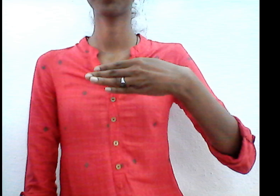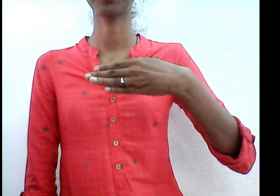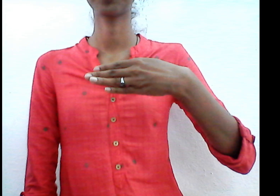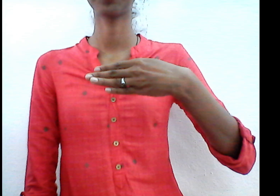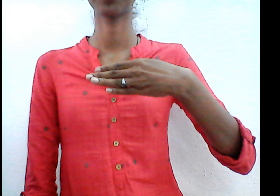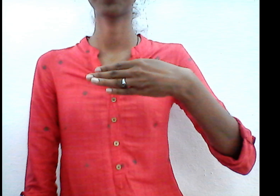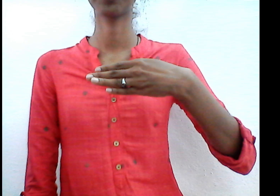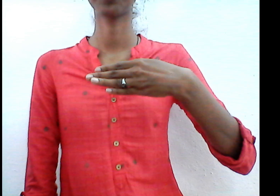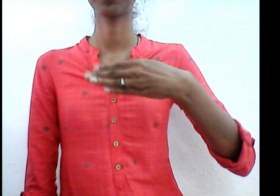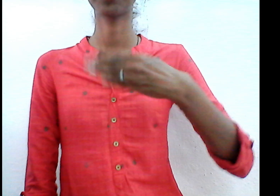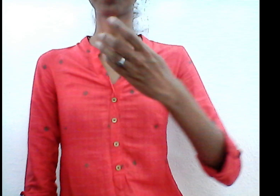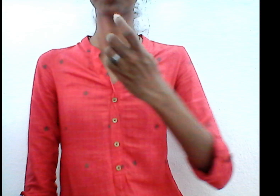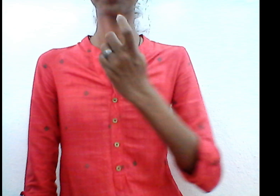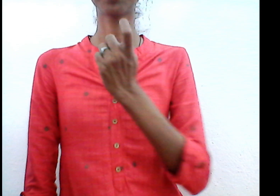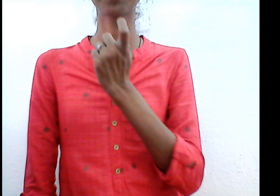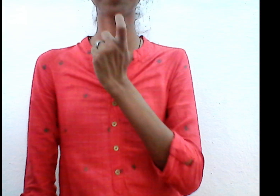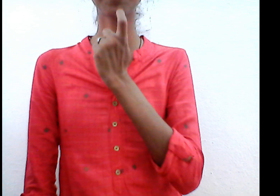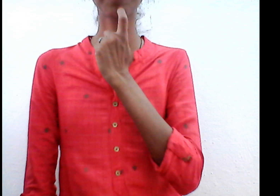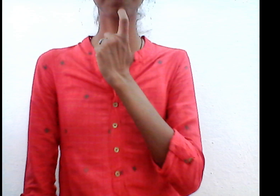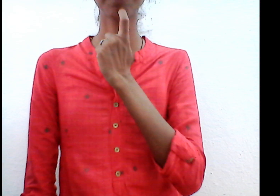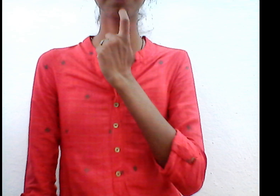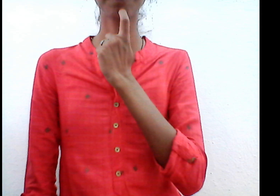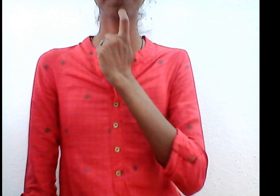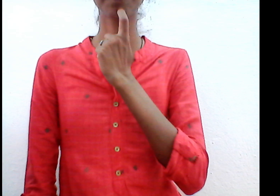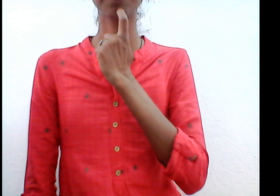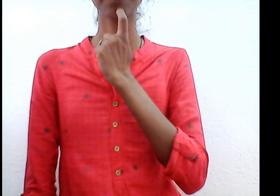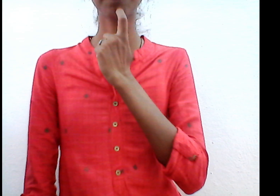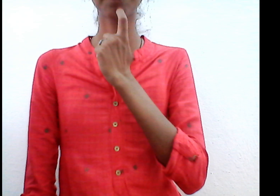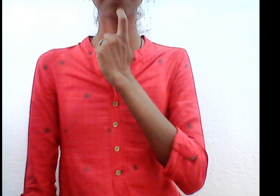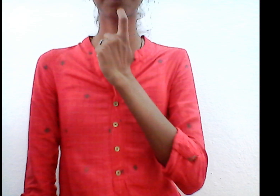അം